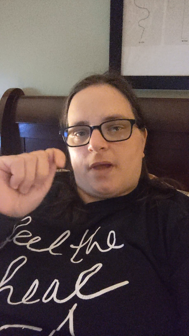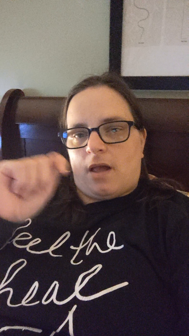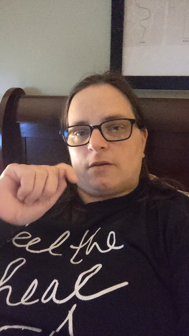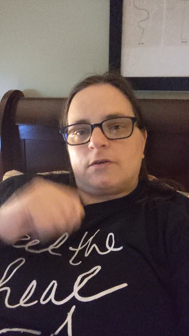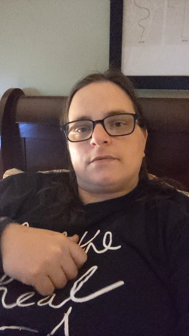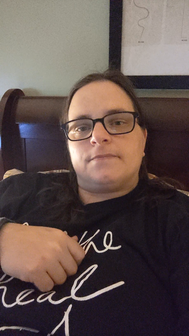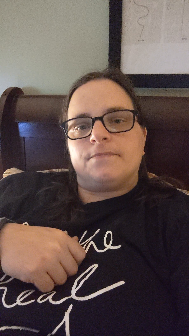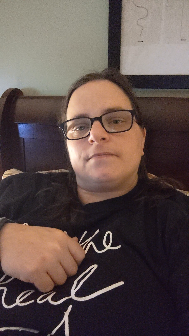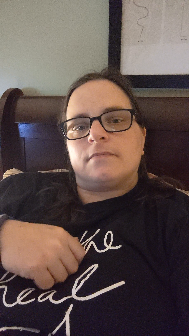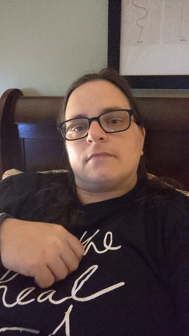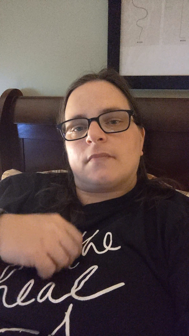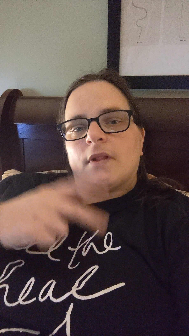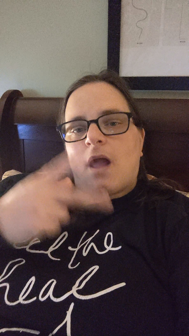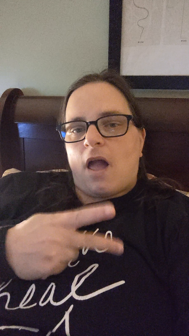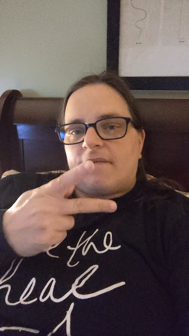careful